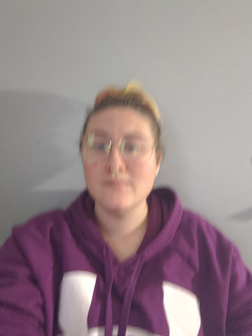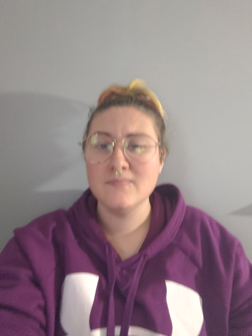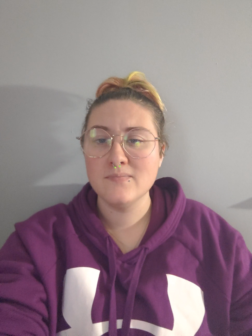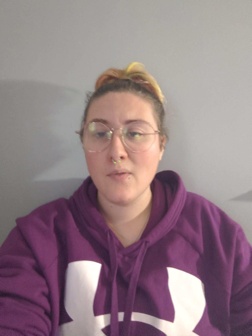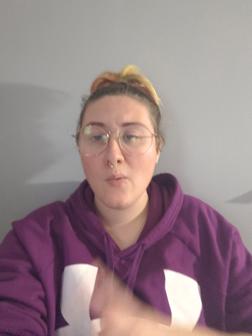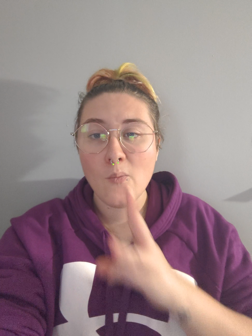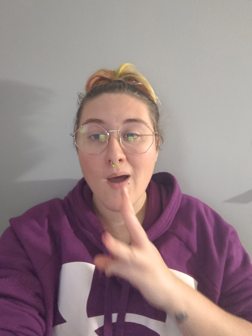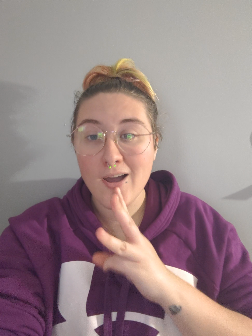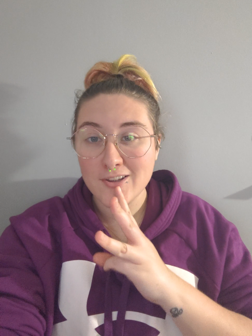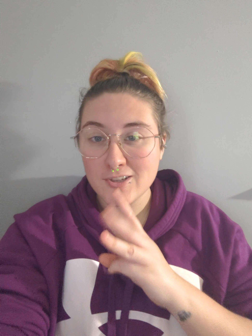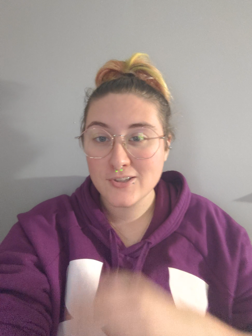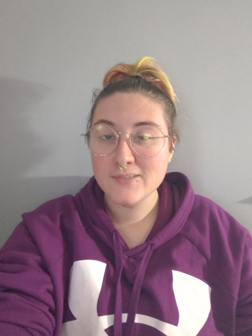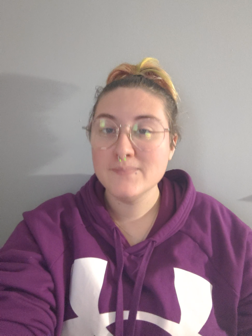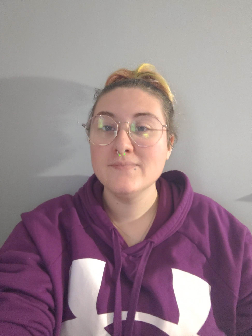water